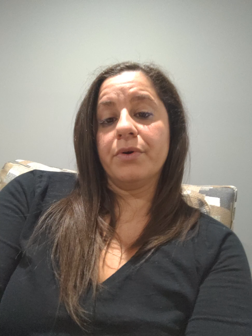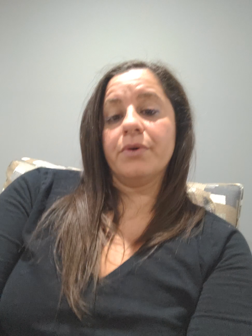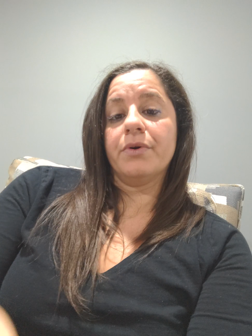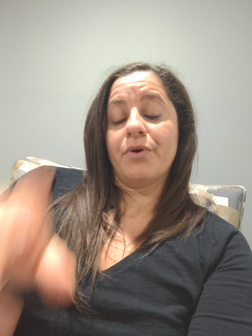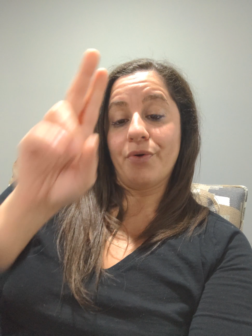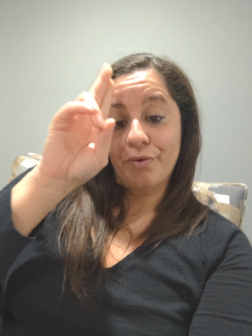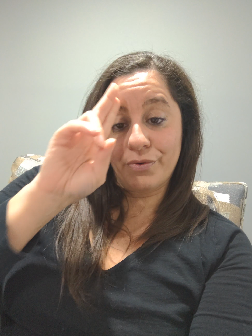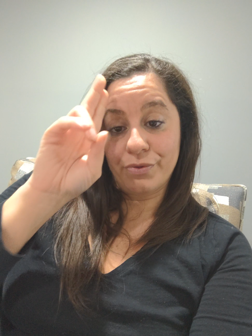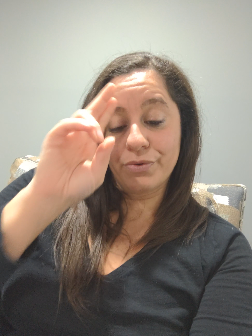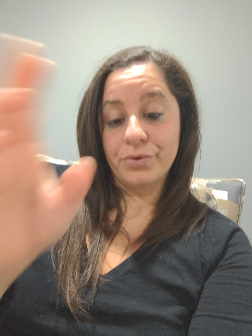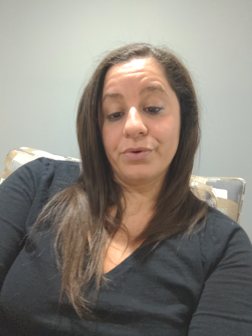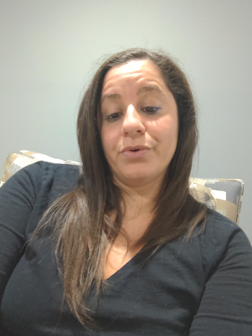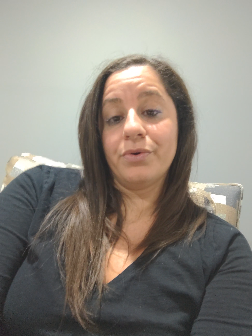uncle